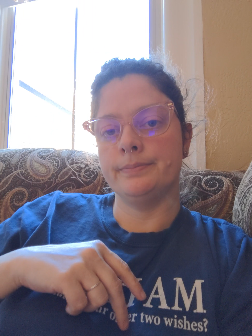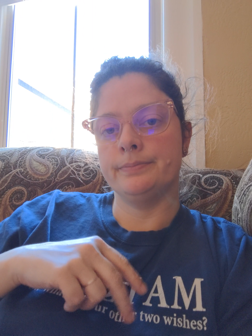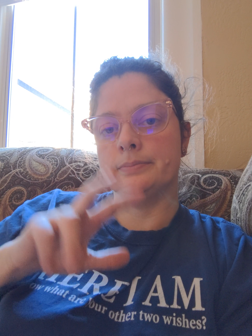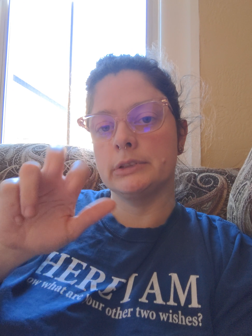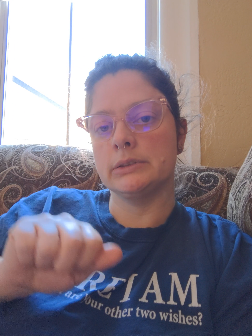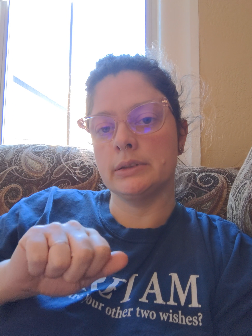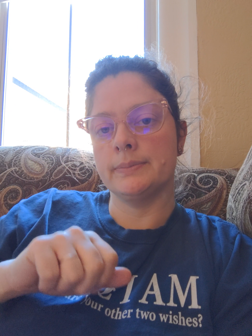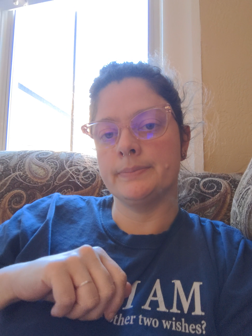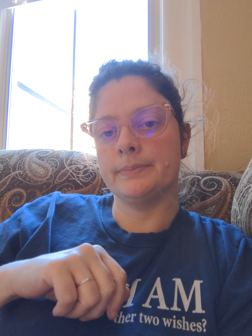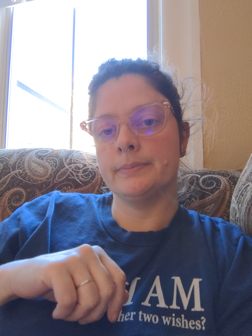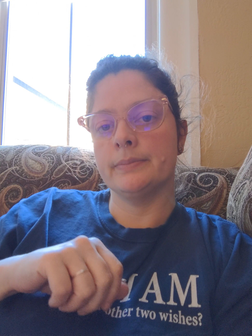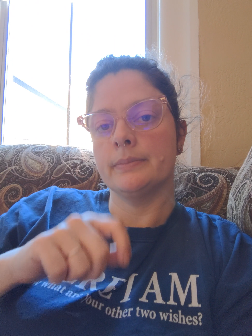pizza